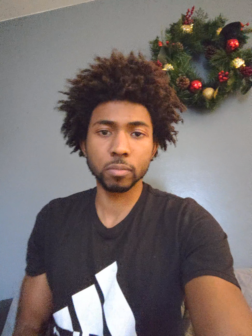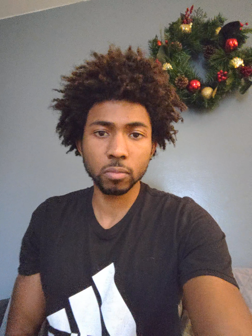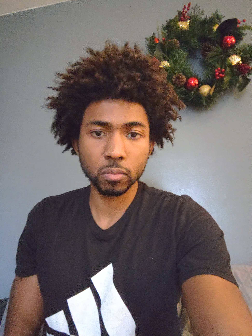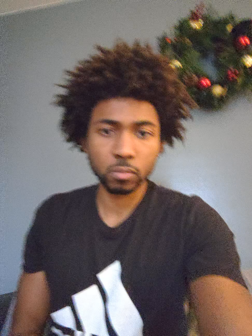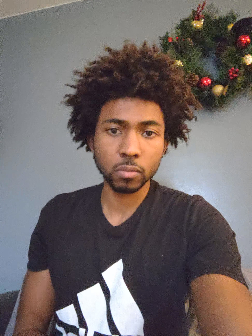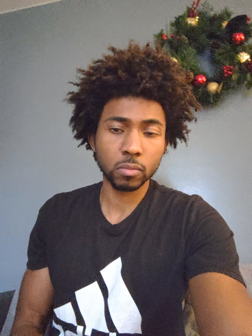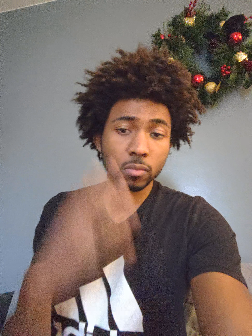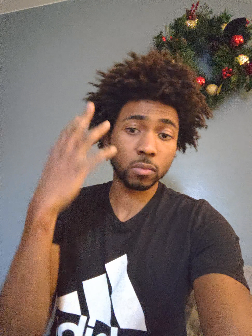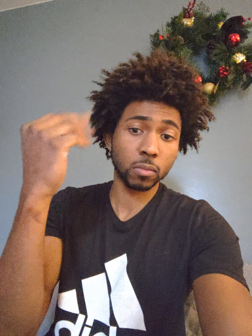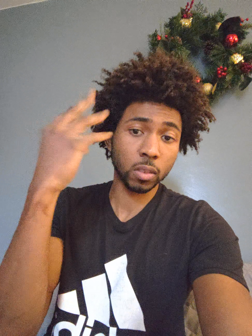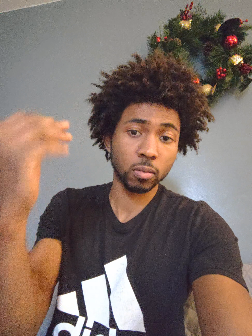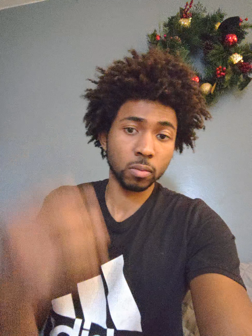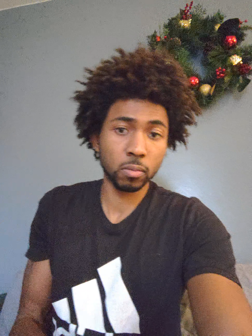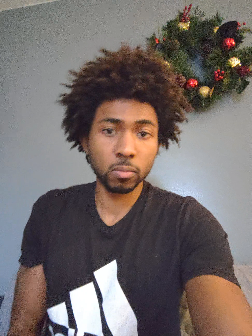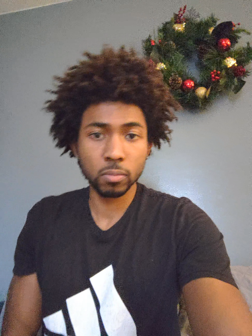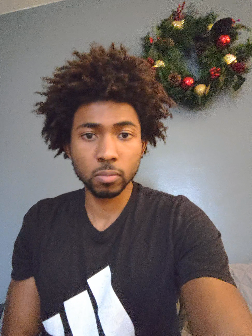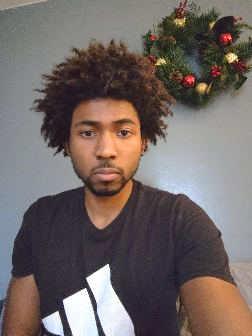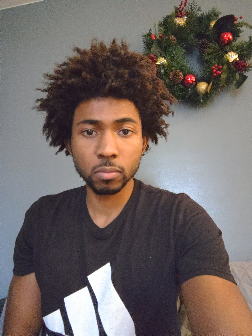outside